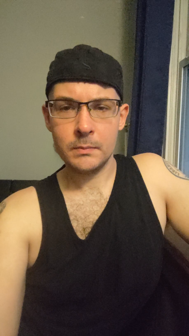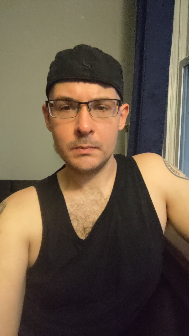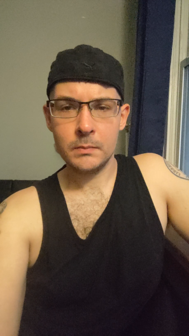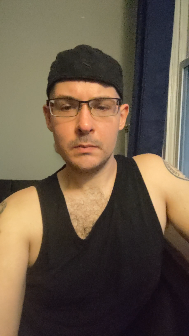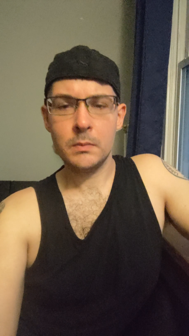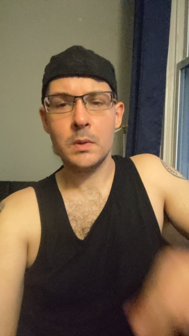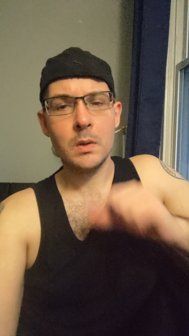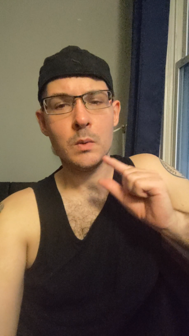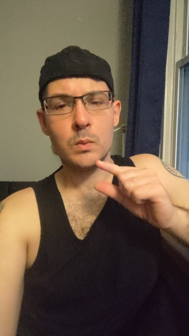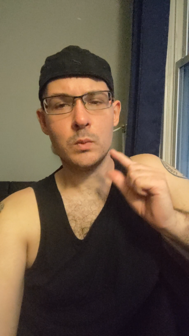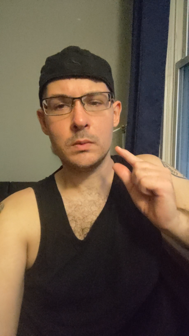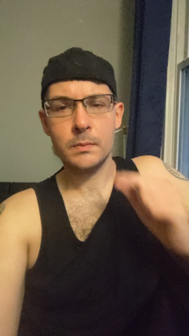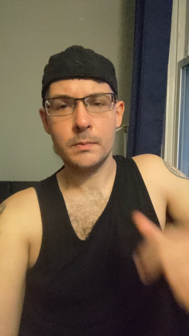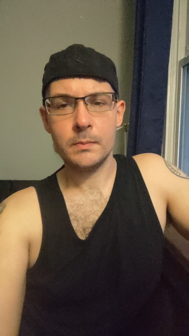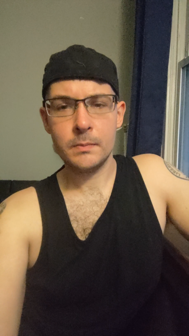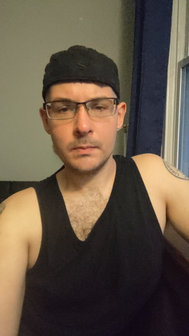glue